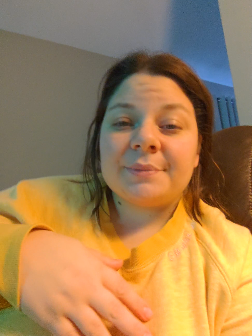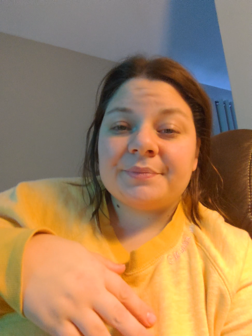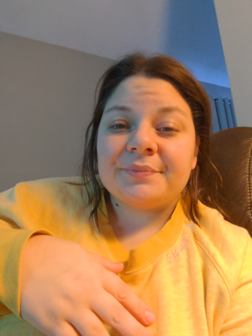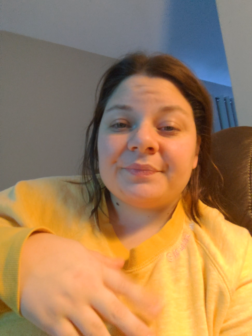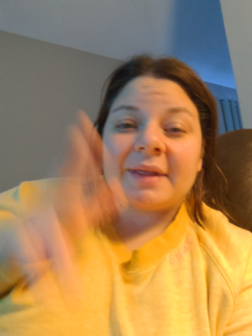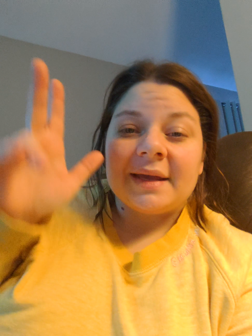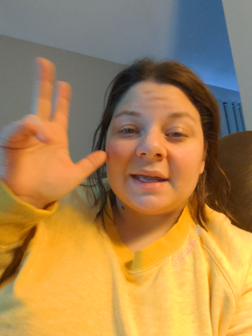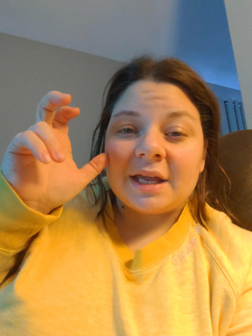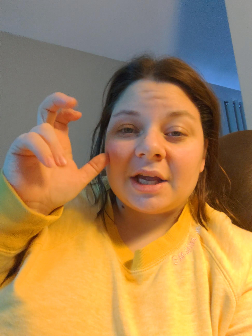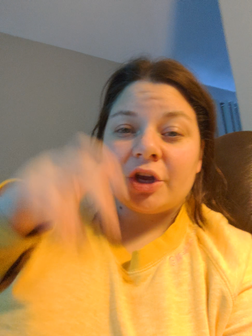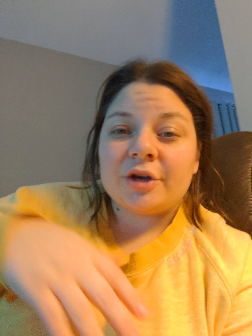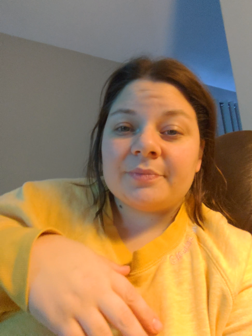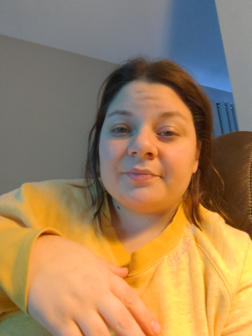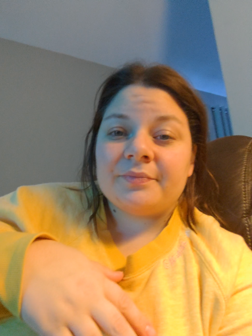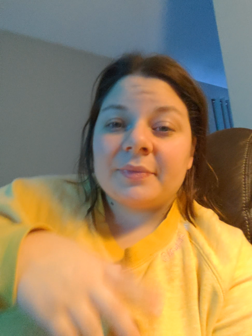hear